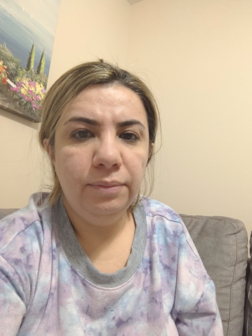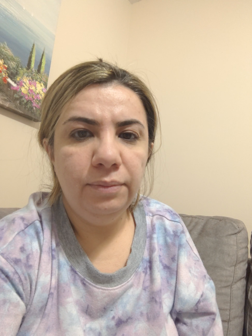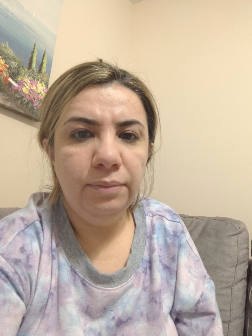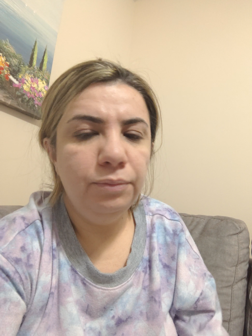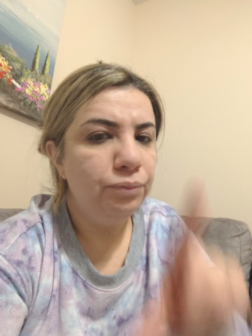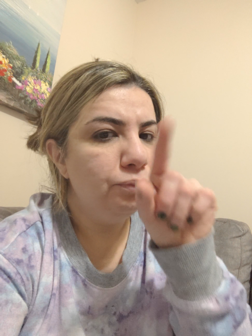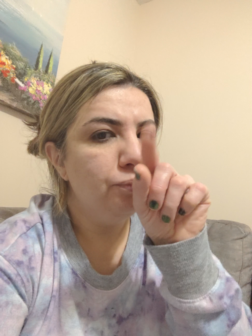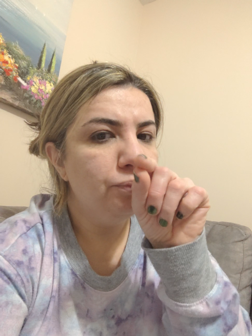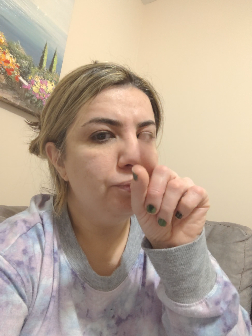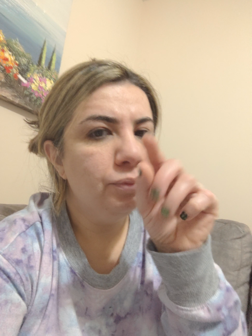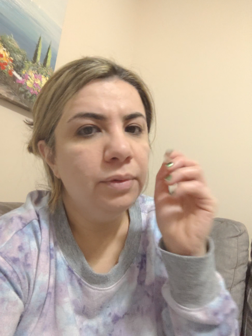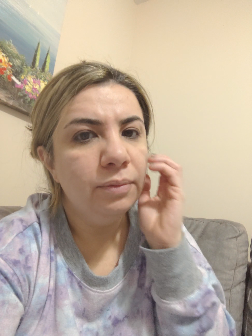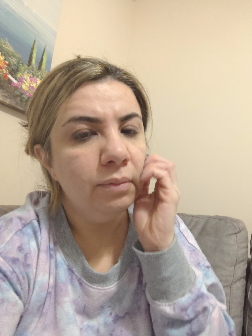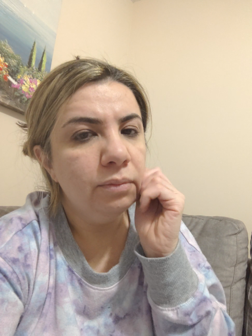bird